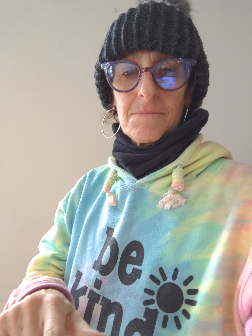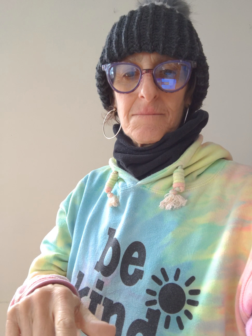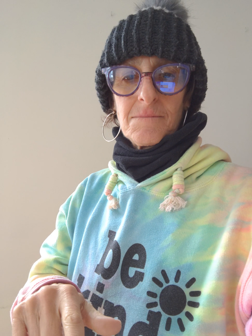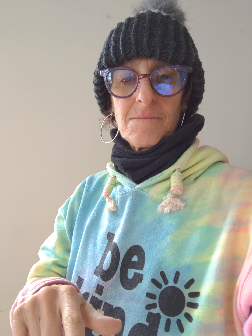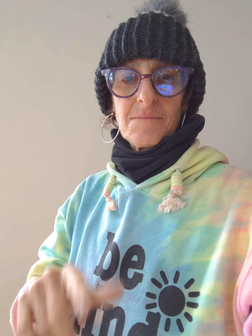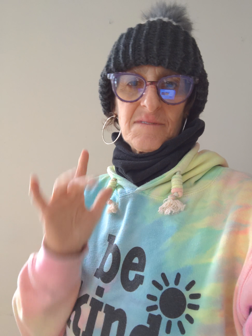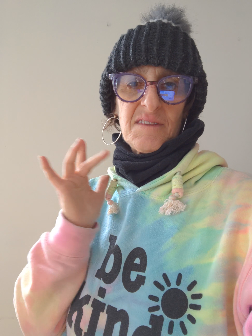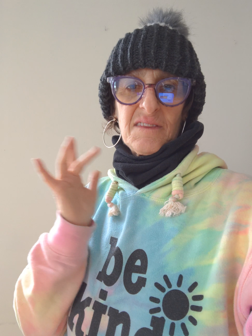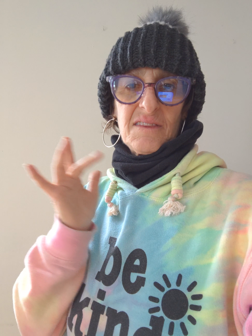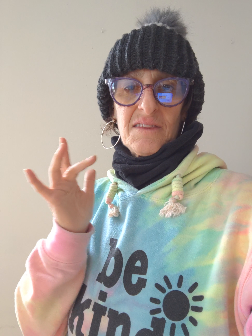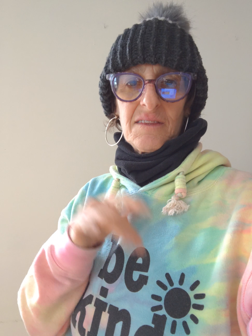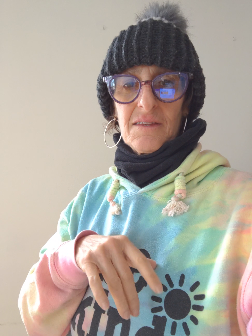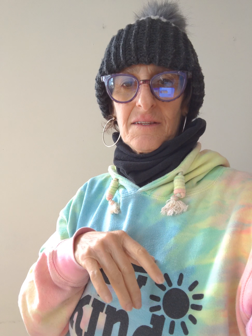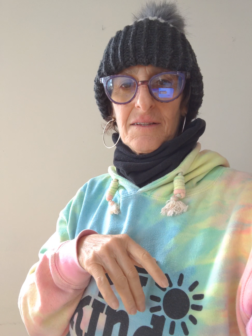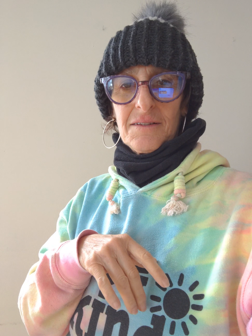yucky